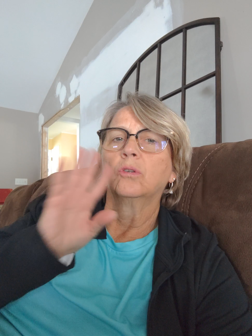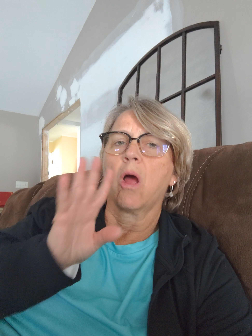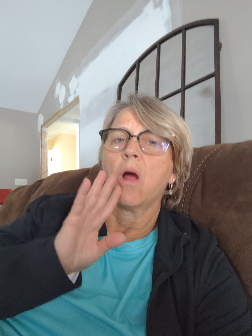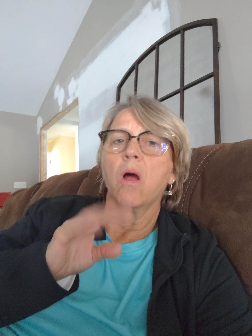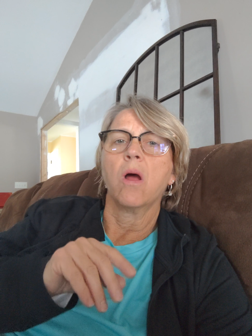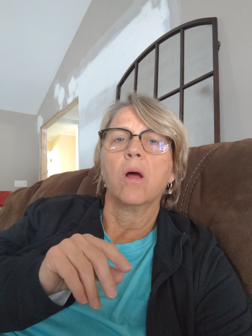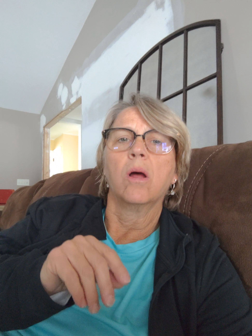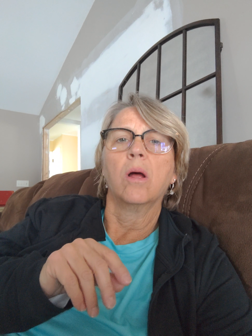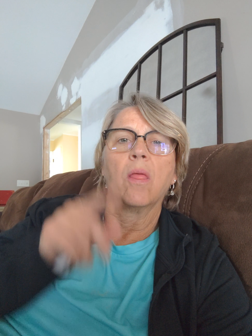talk